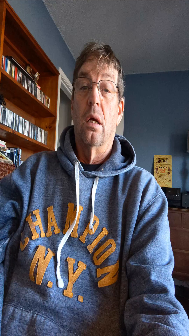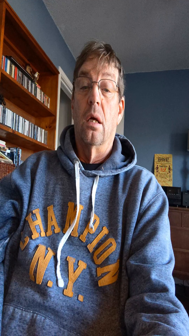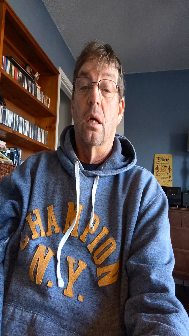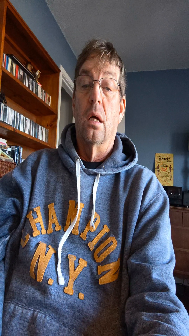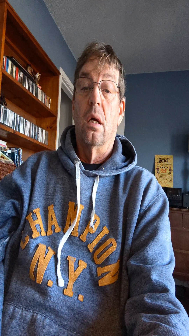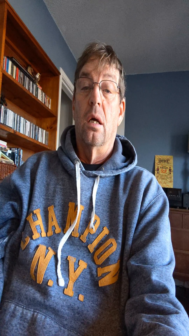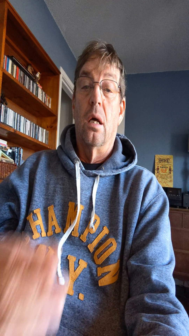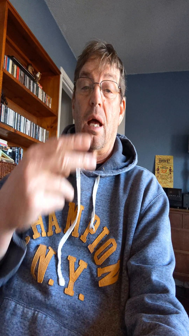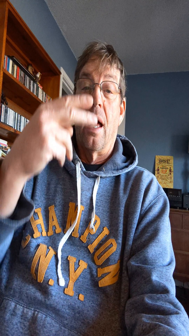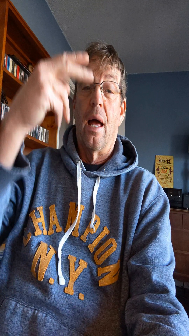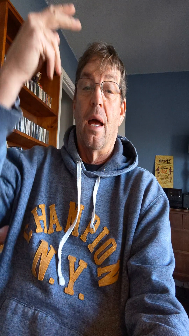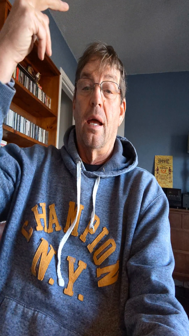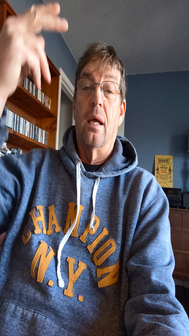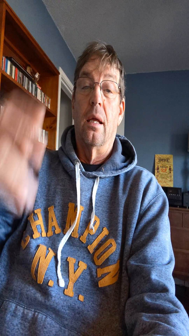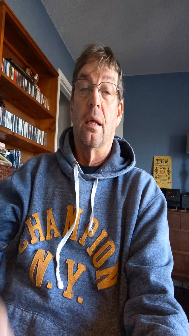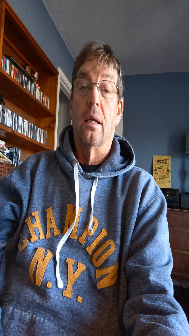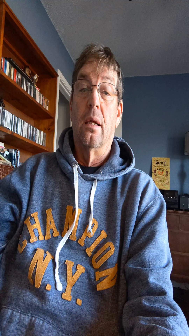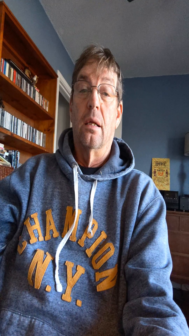high